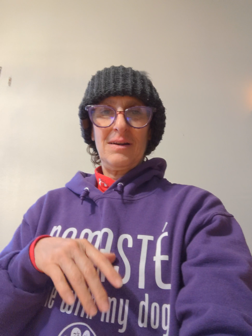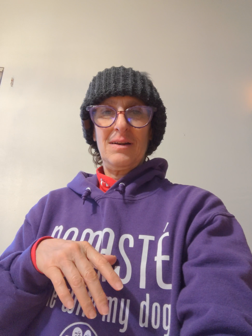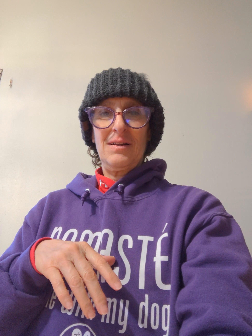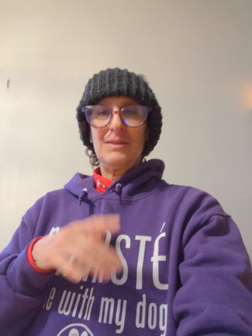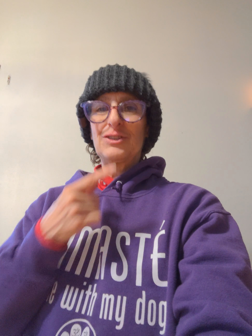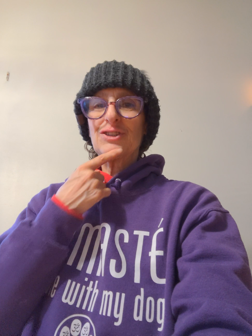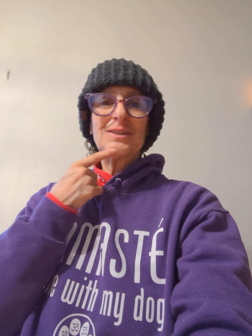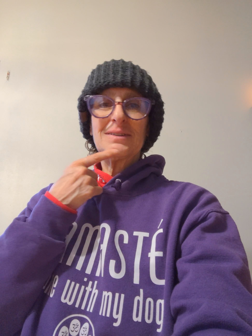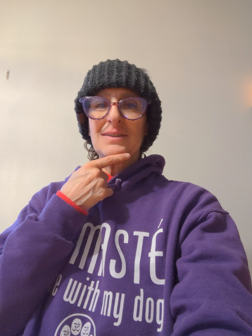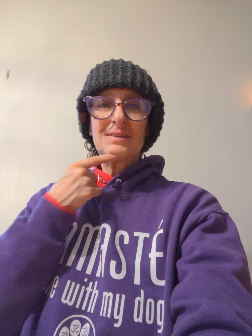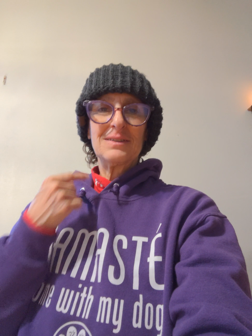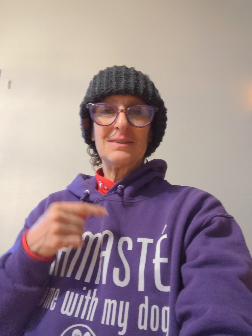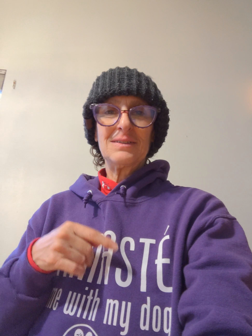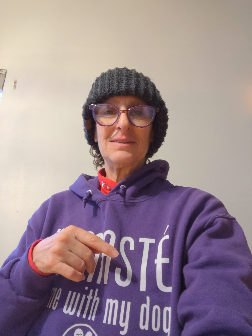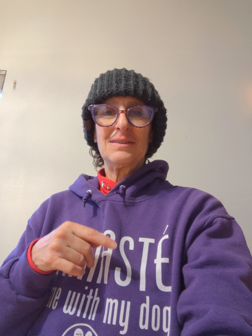chin